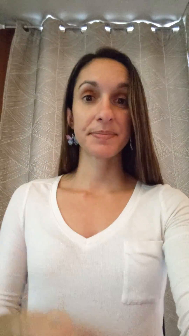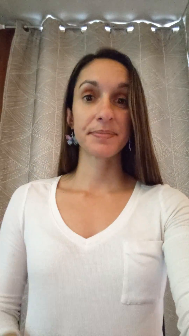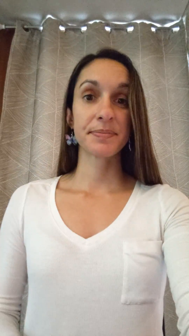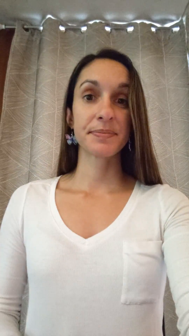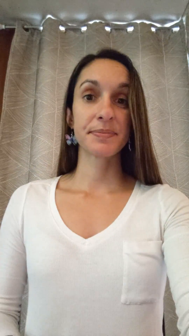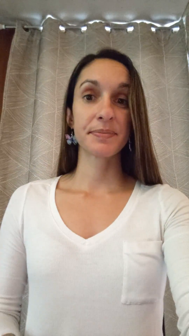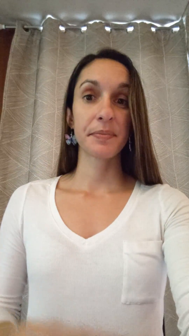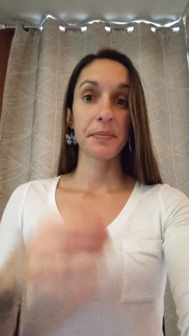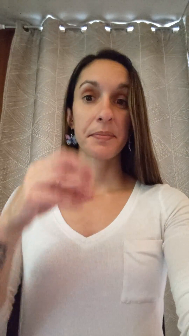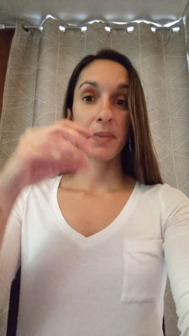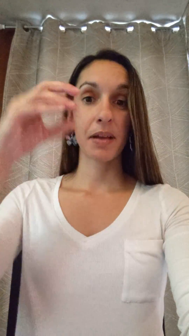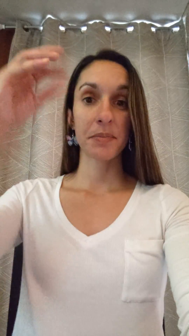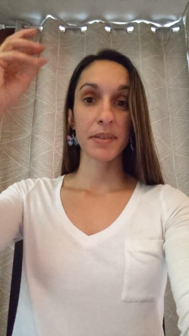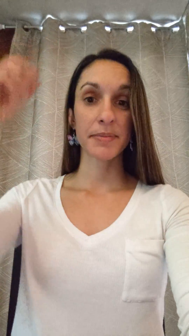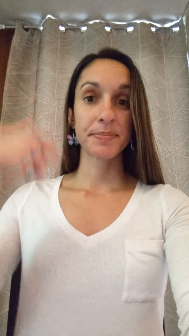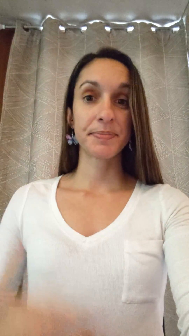bubbles